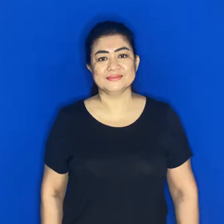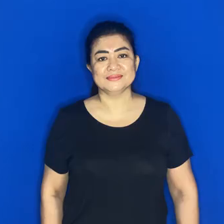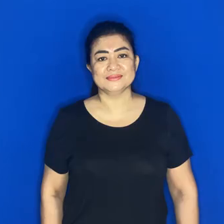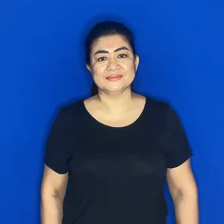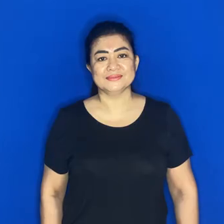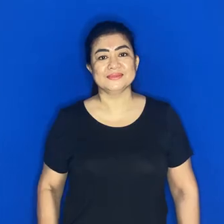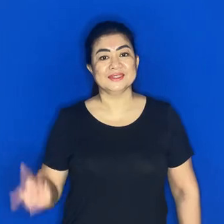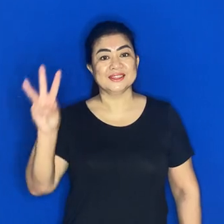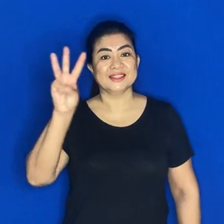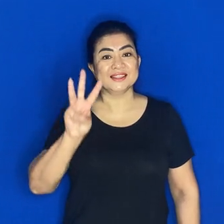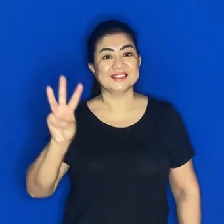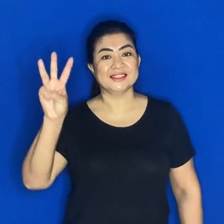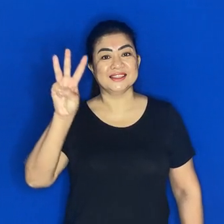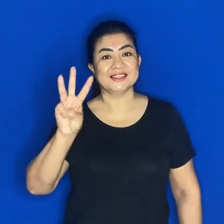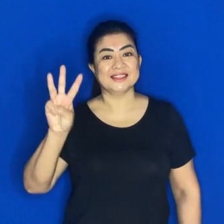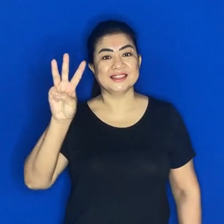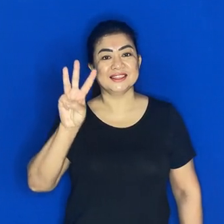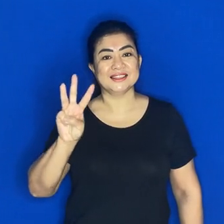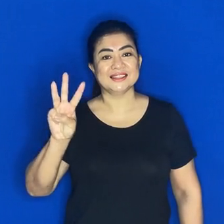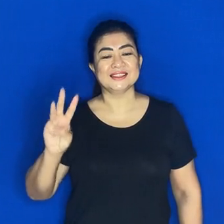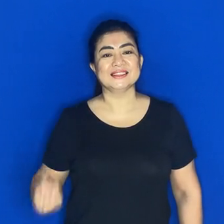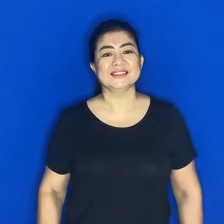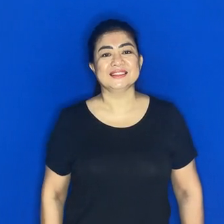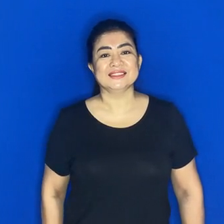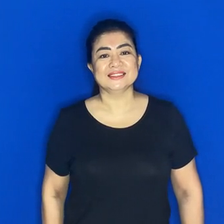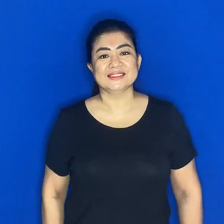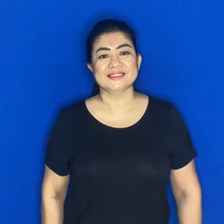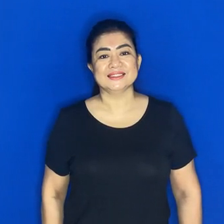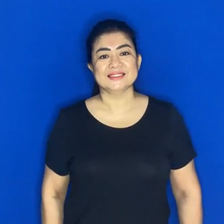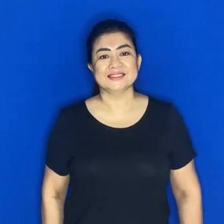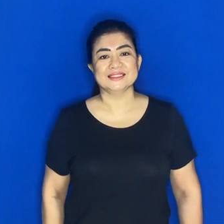wednesday